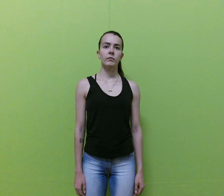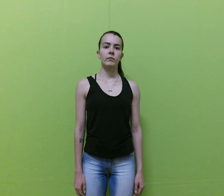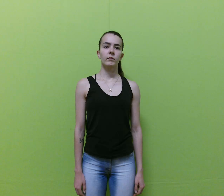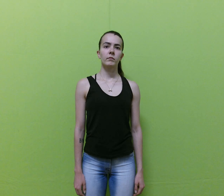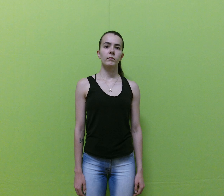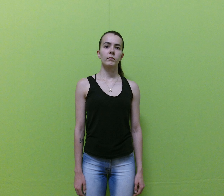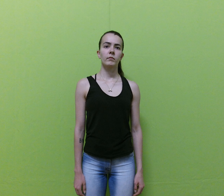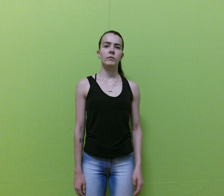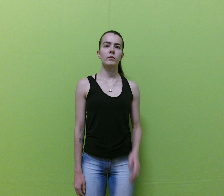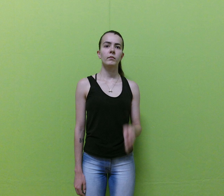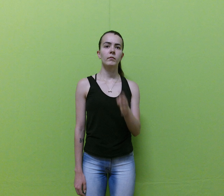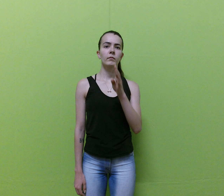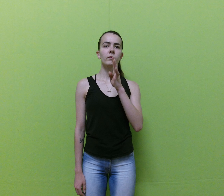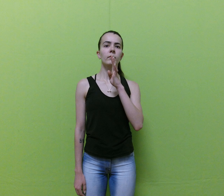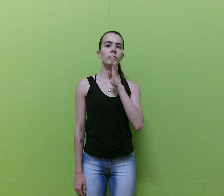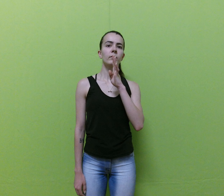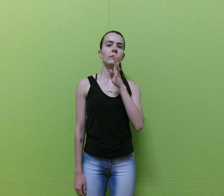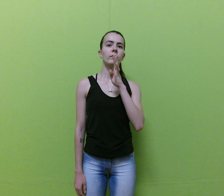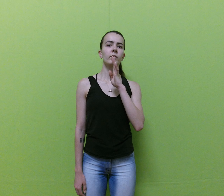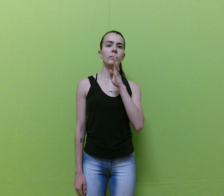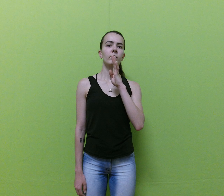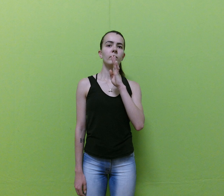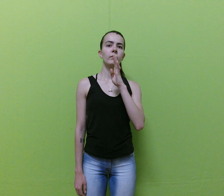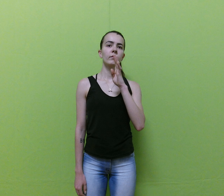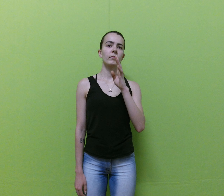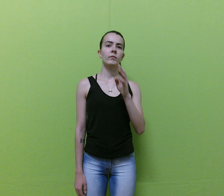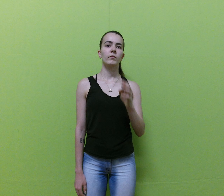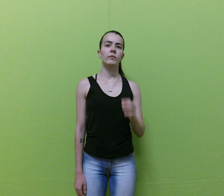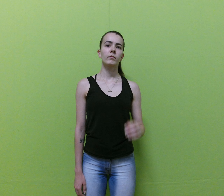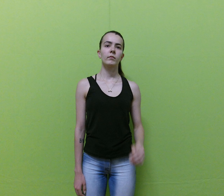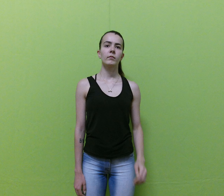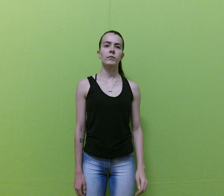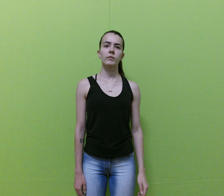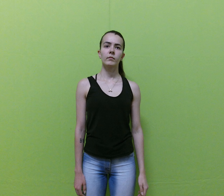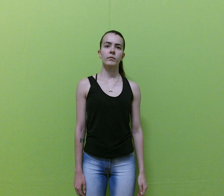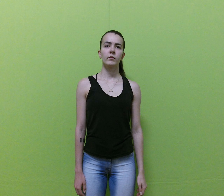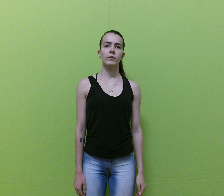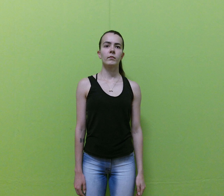conhecer